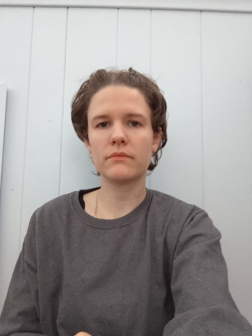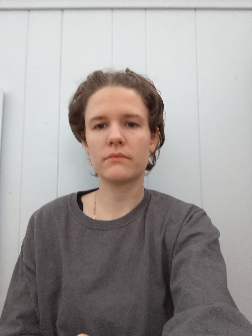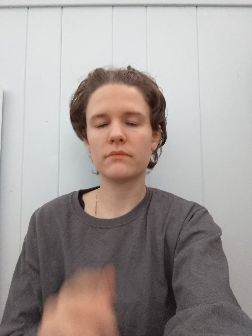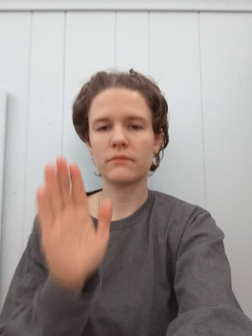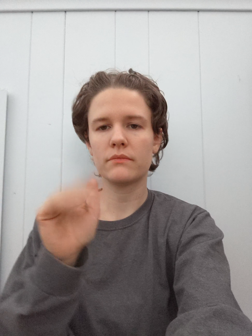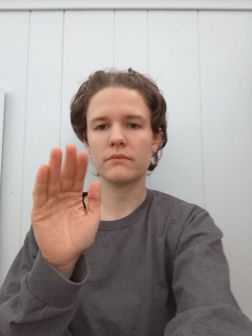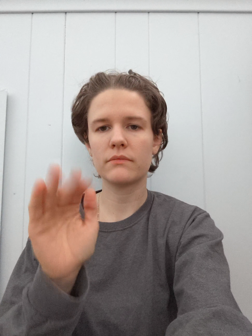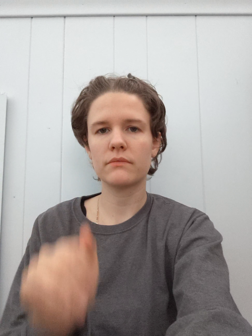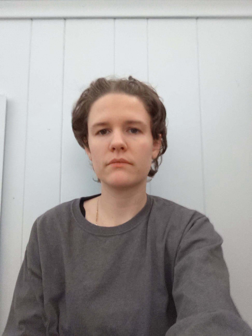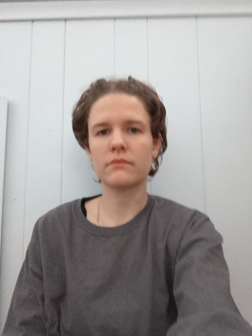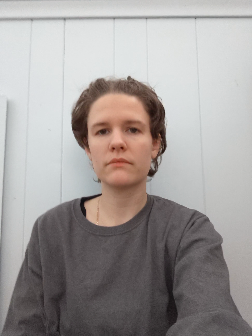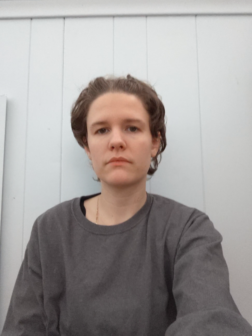bye